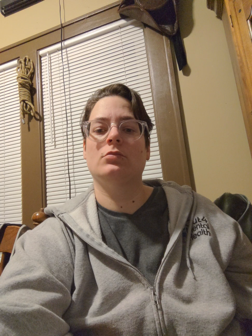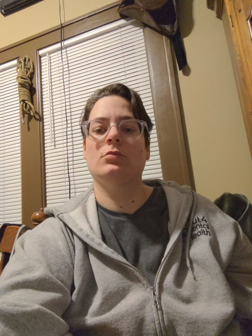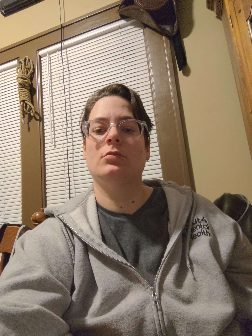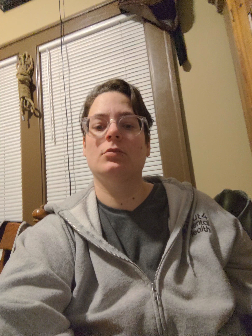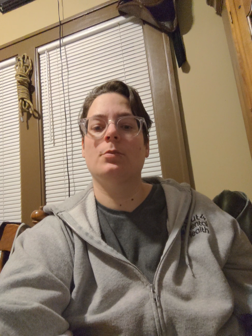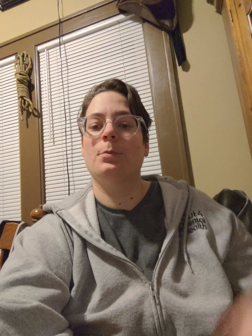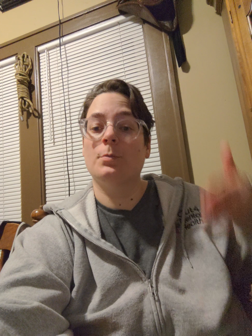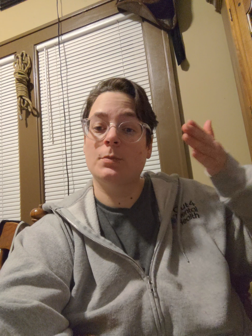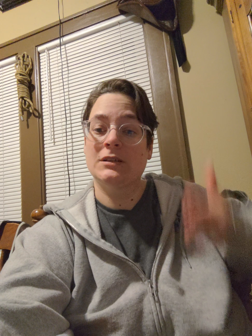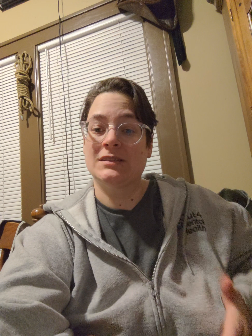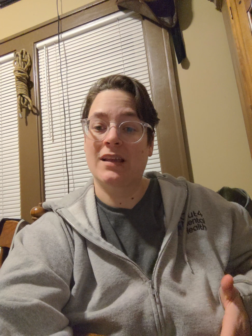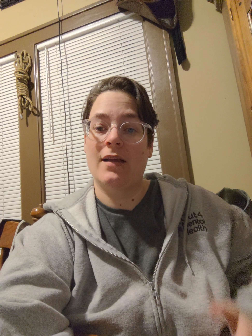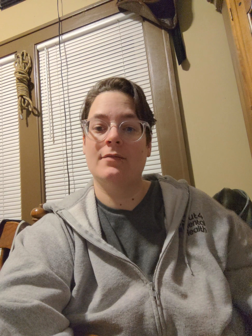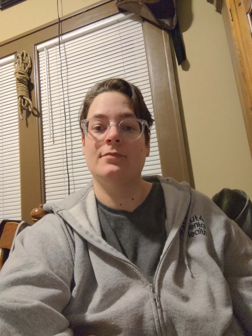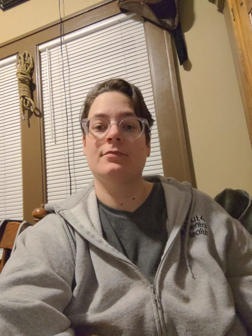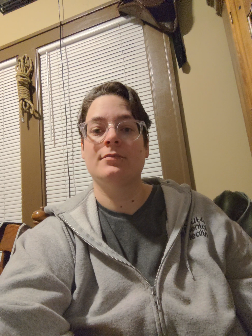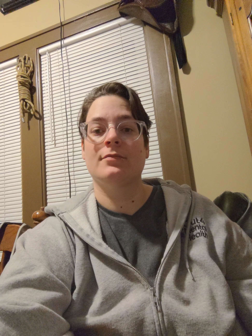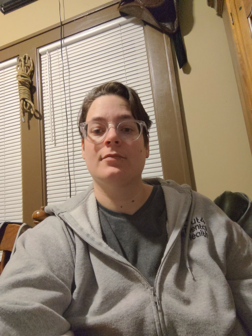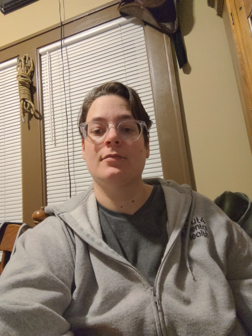beside